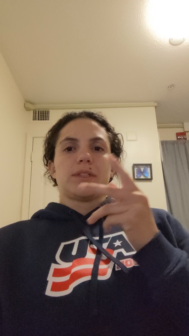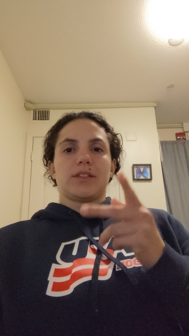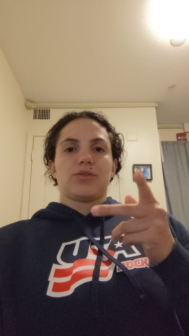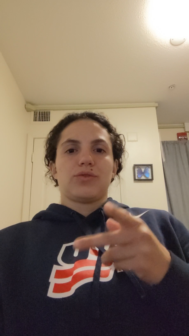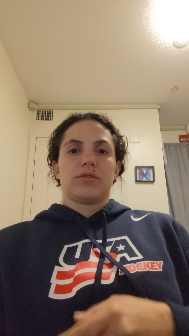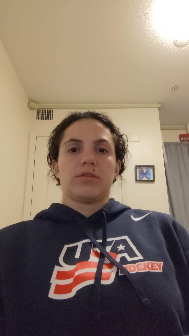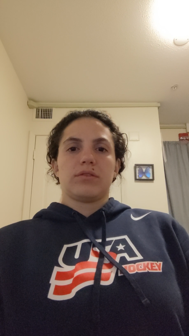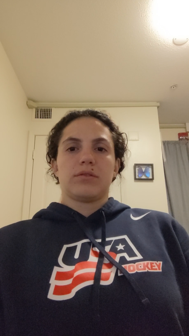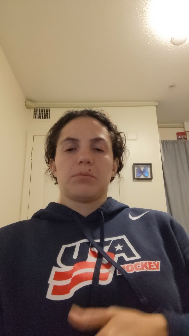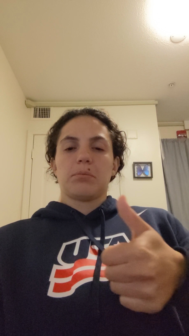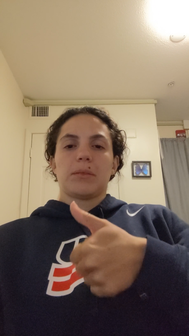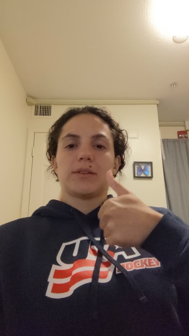basement